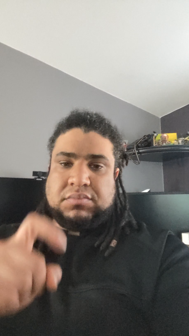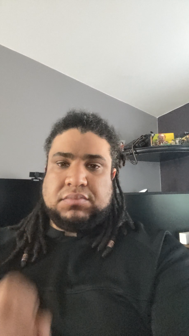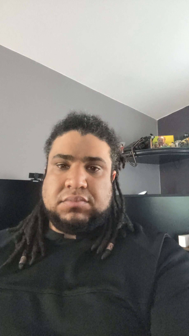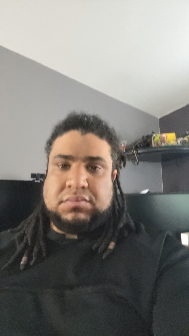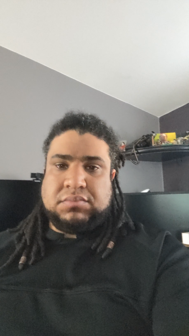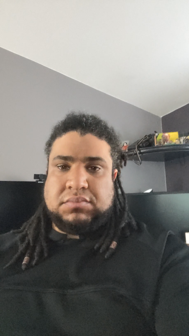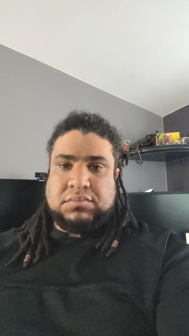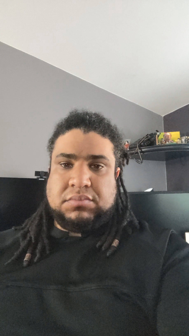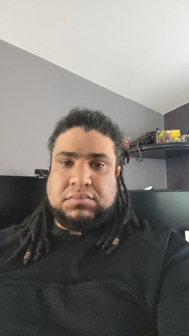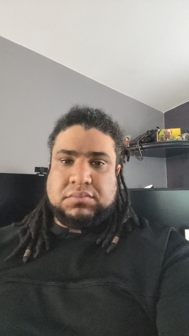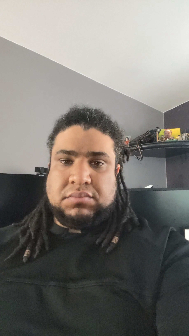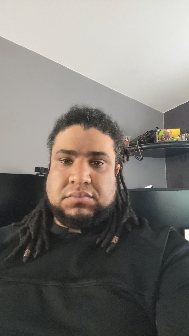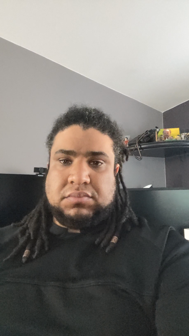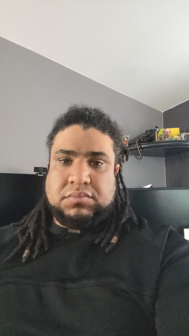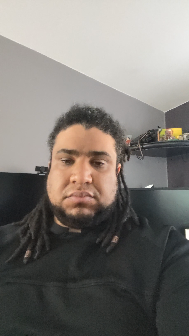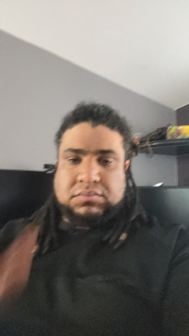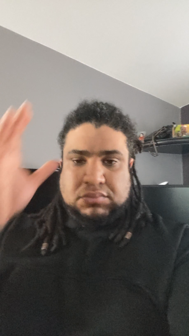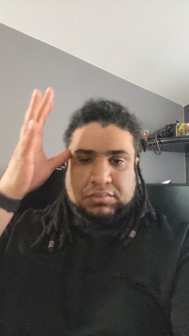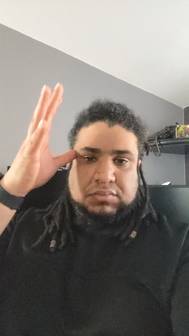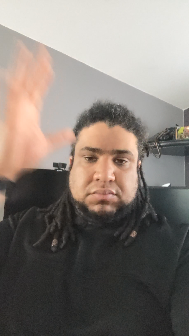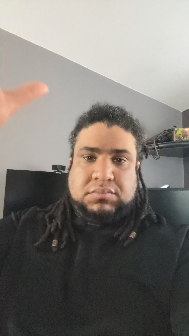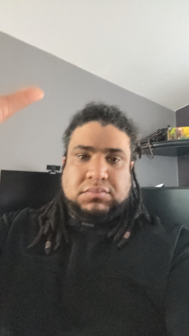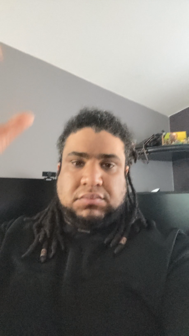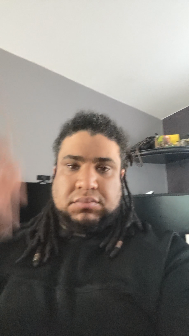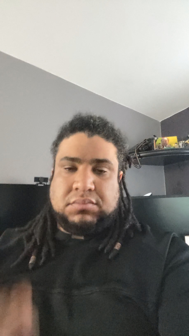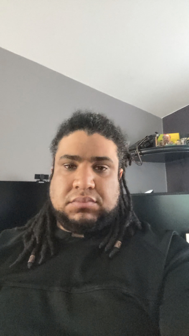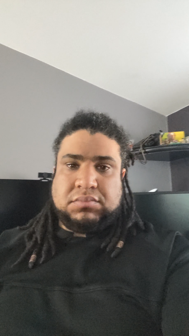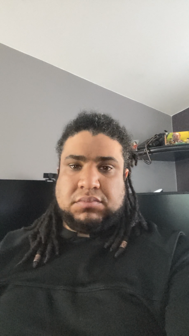moose